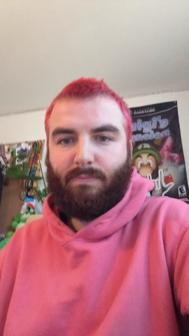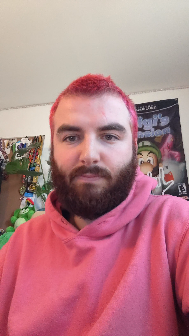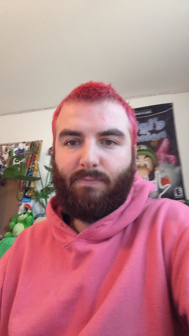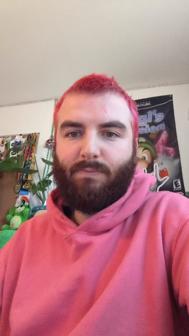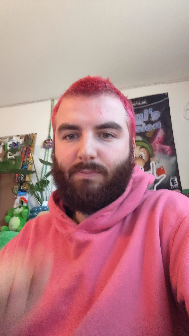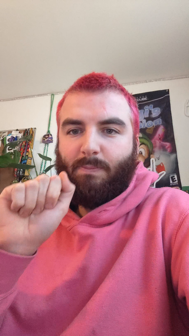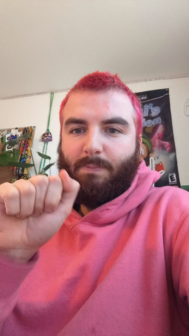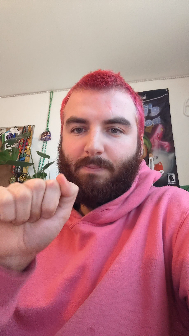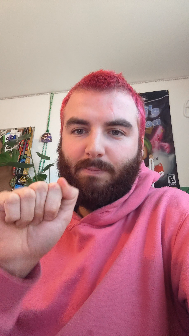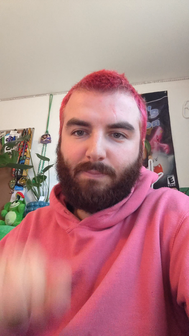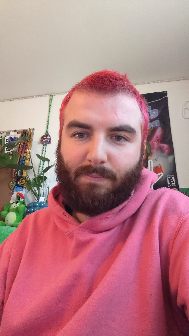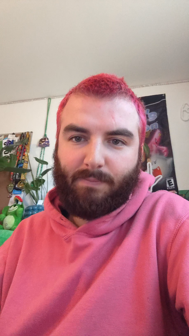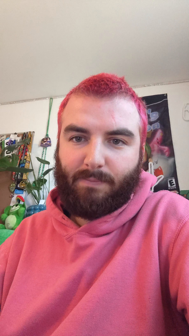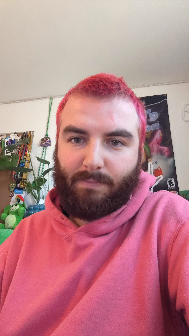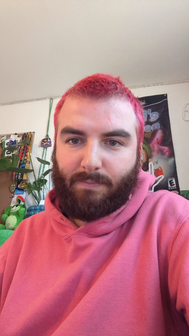knock